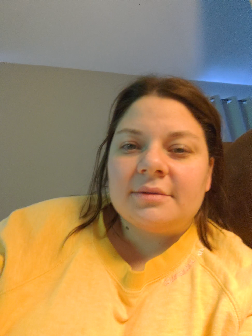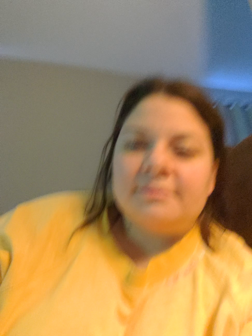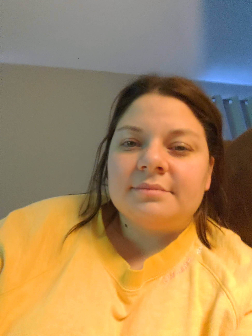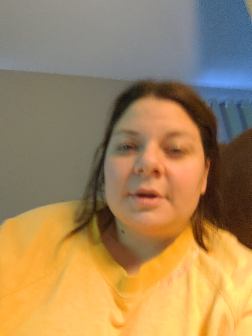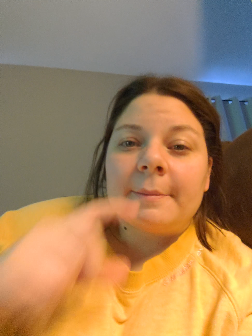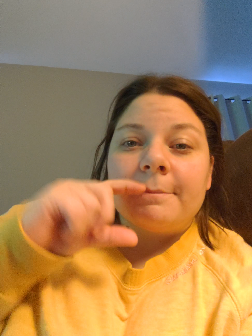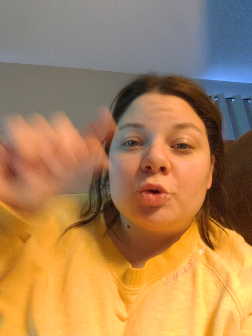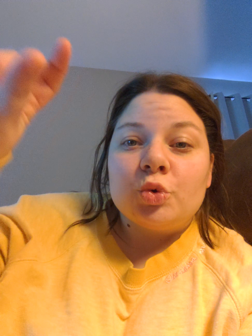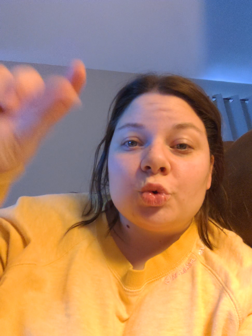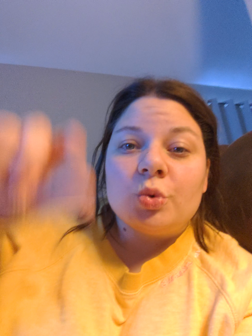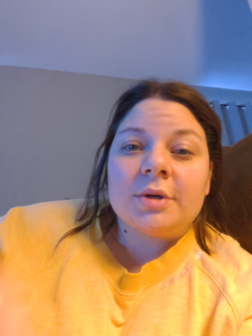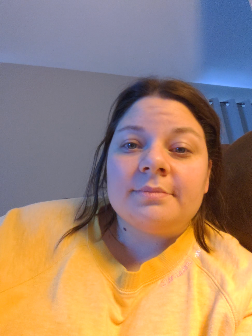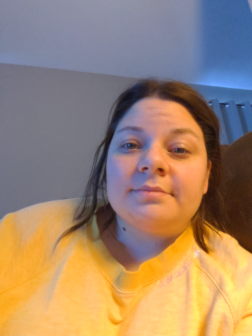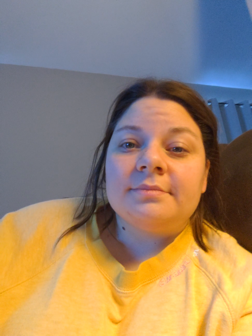moon